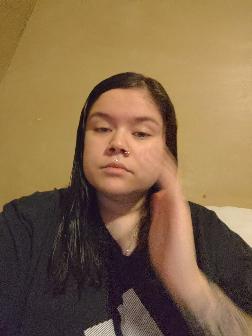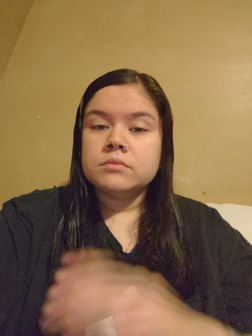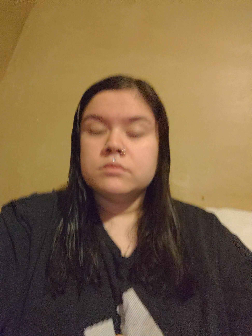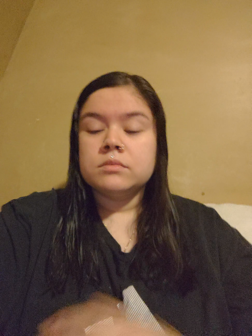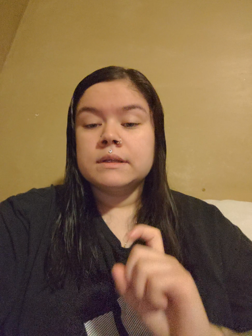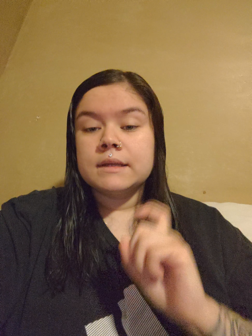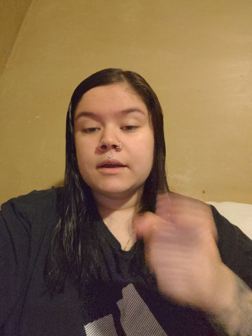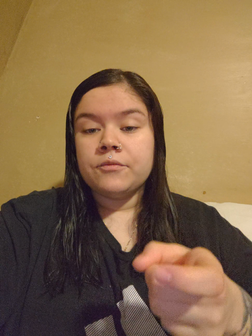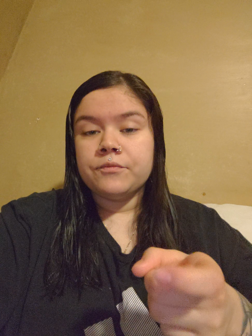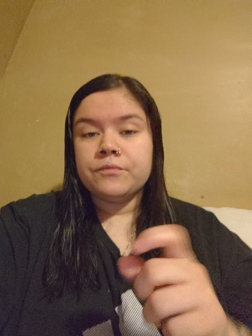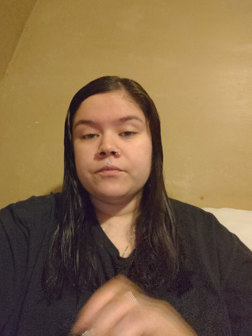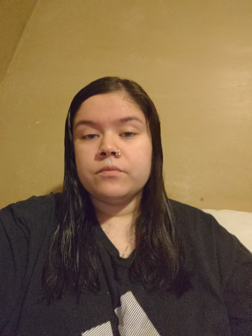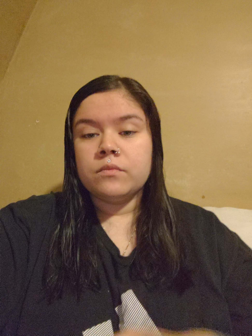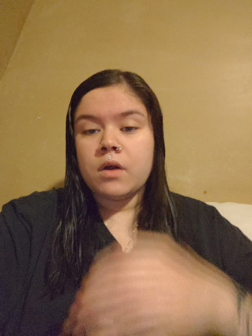gift